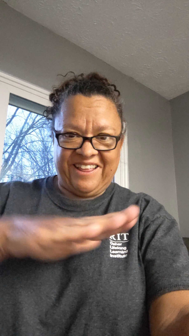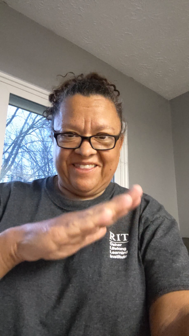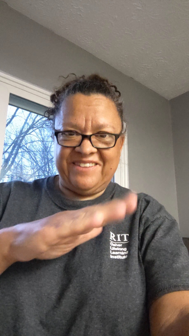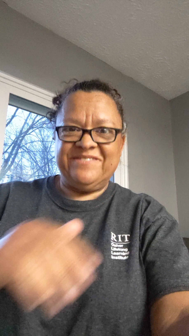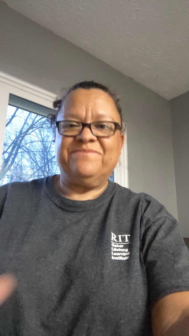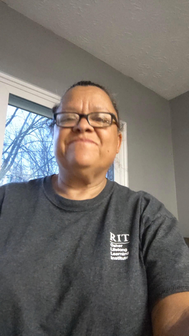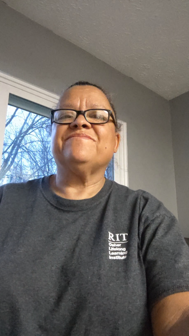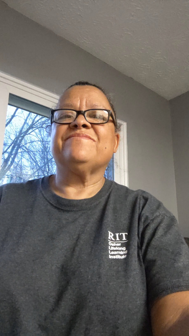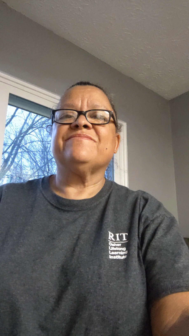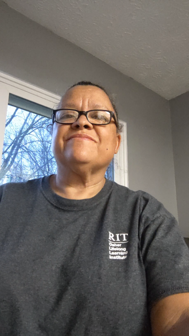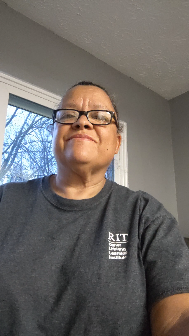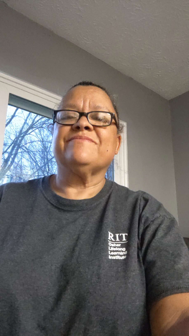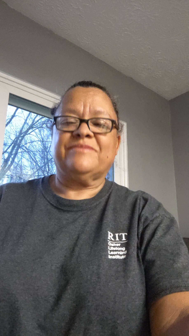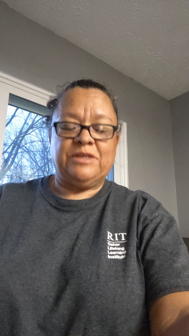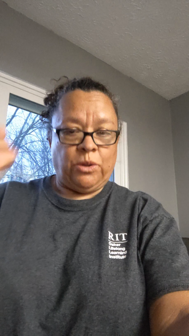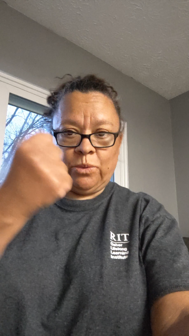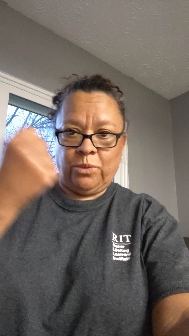hold